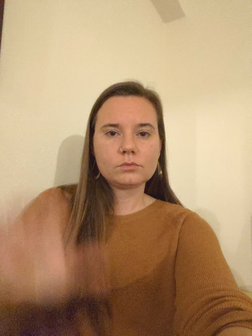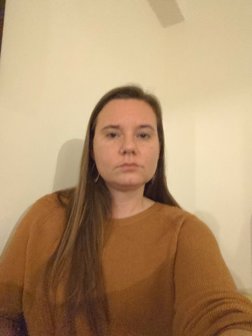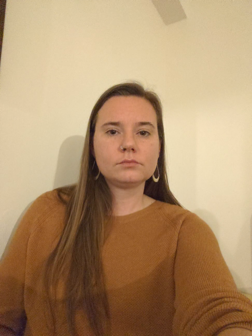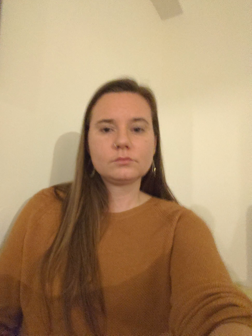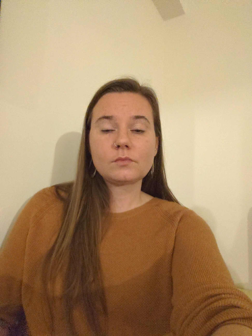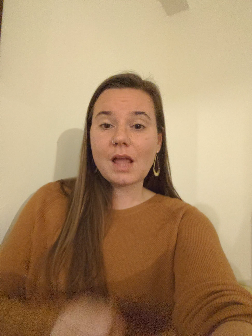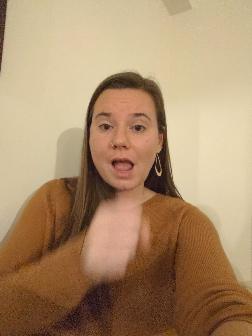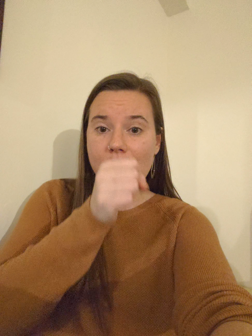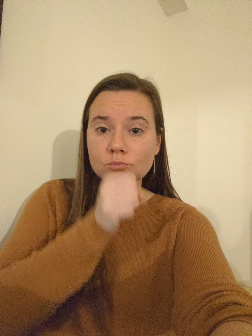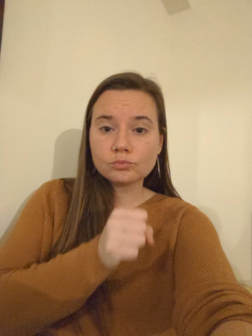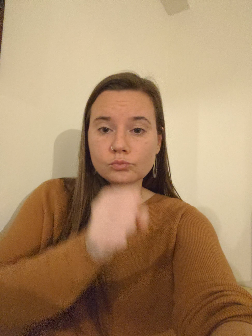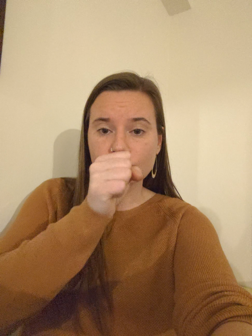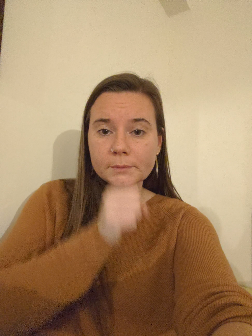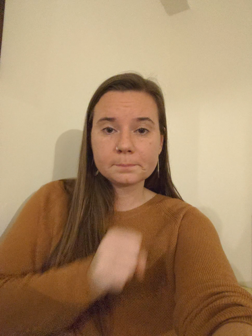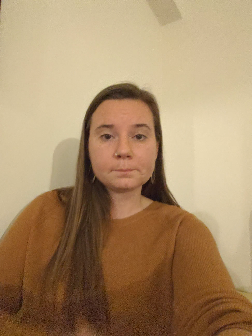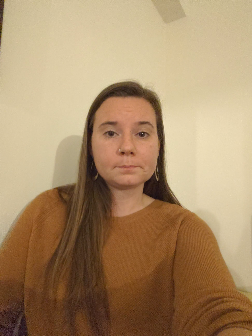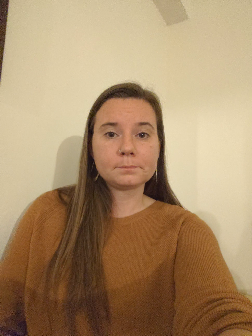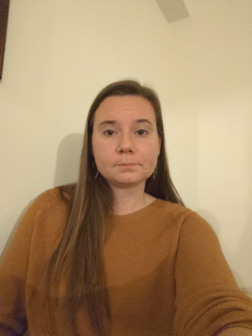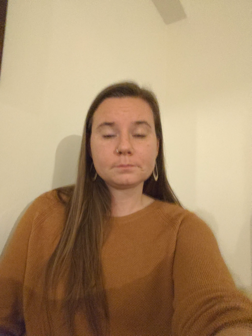ice cream